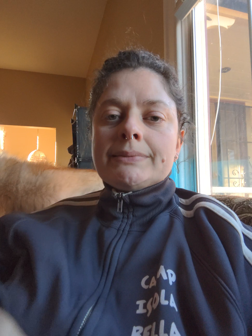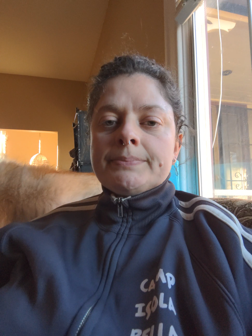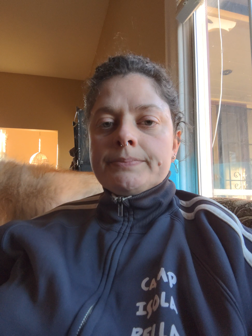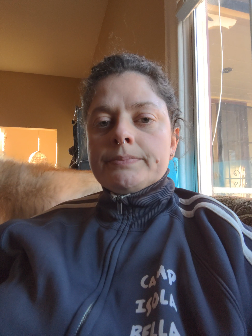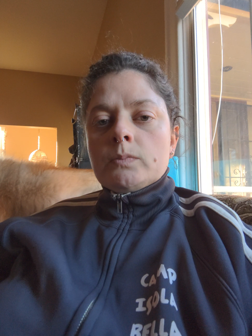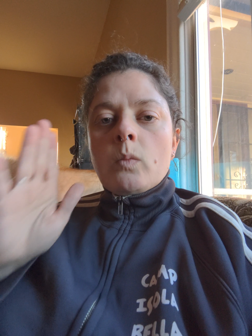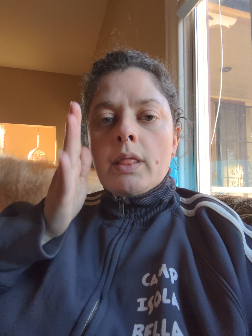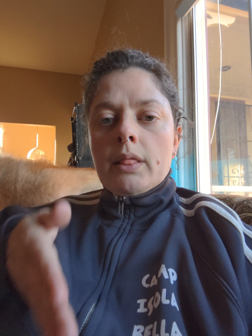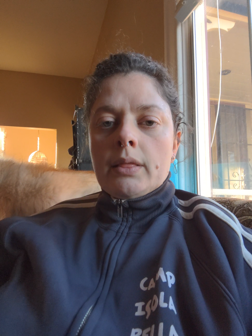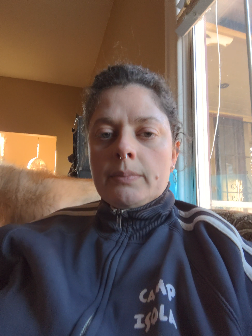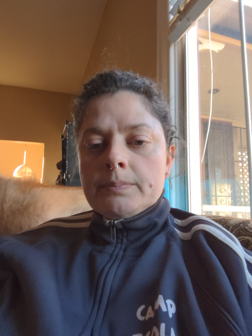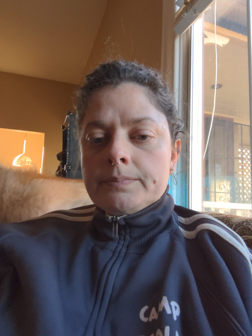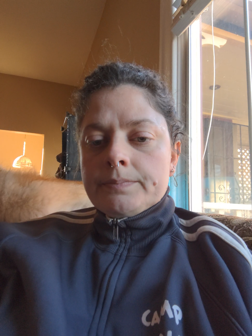will